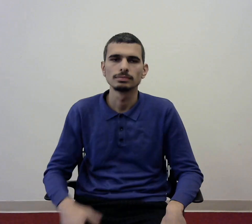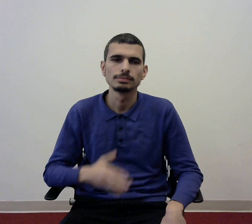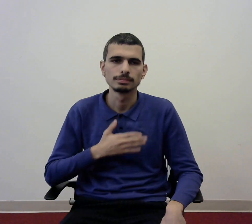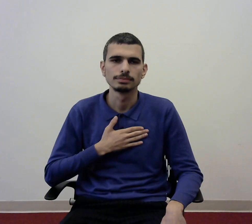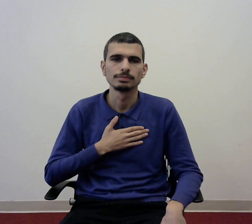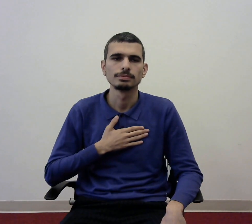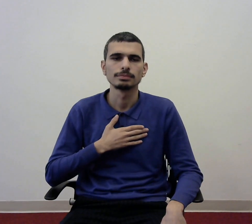mən